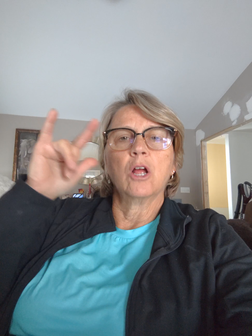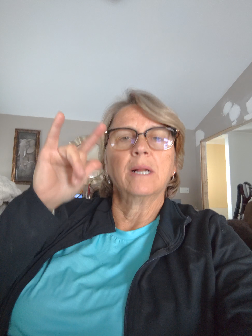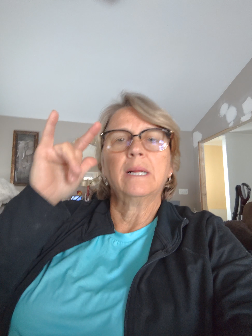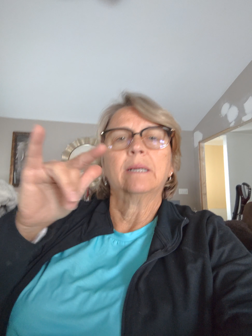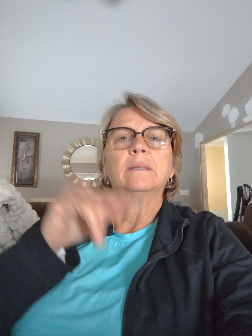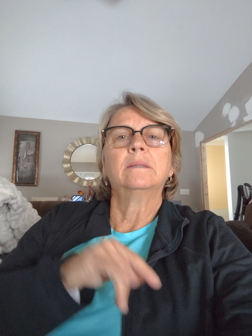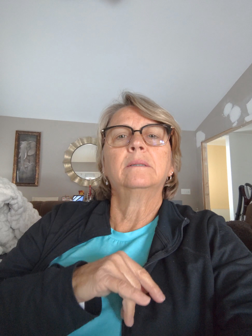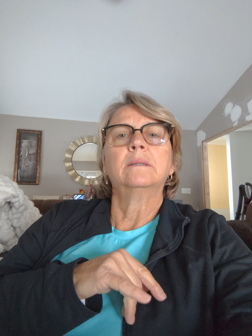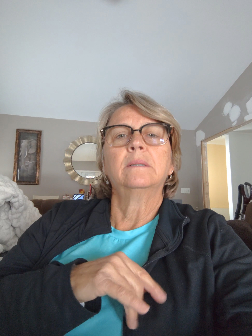airplane